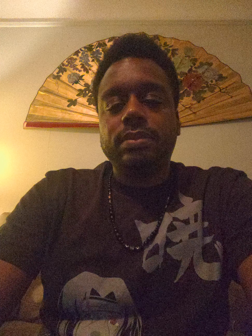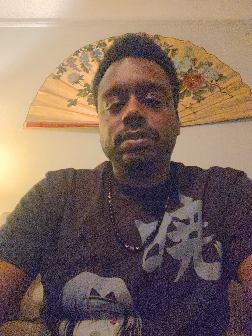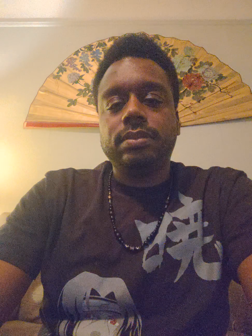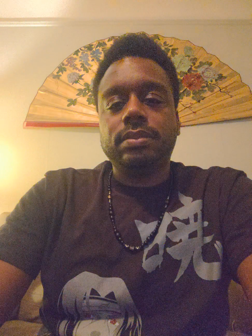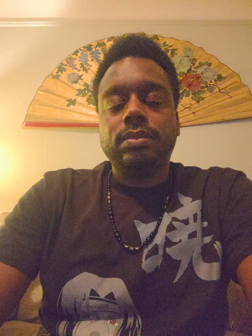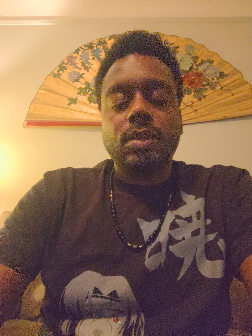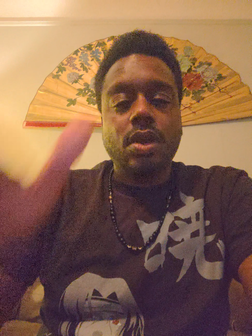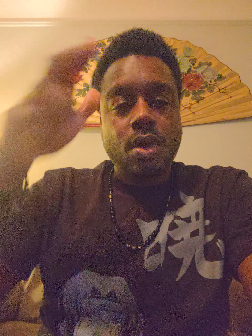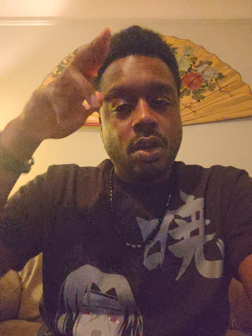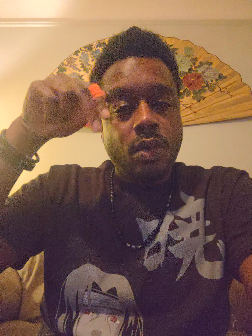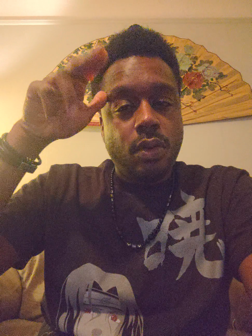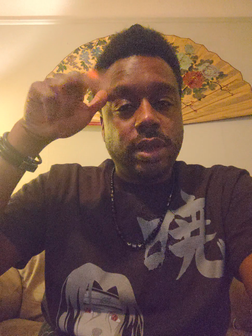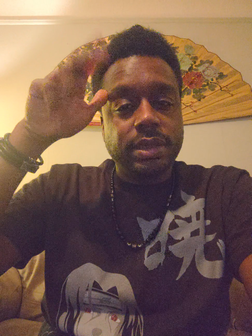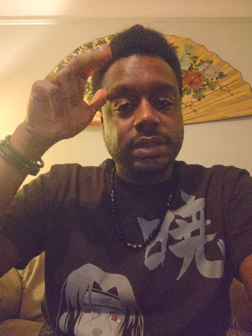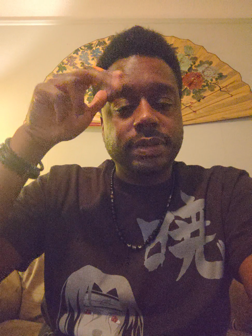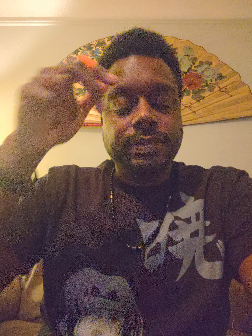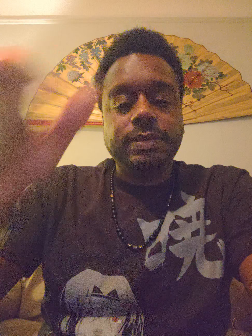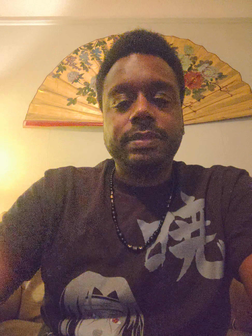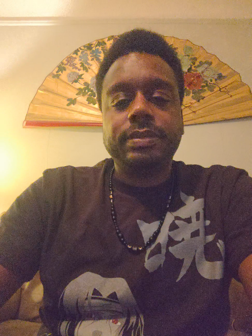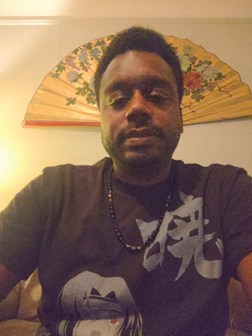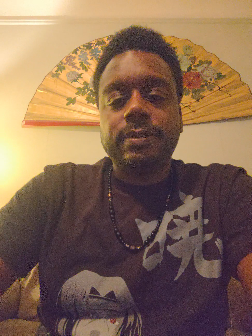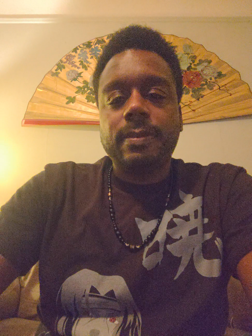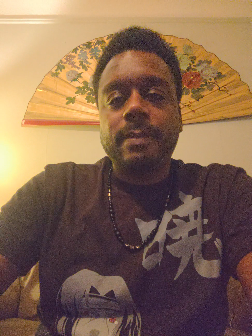horse